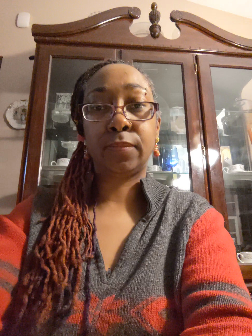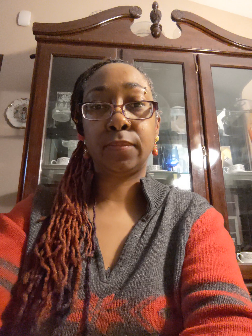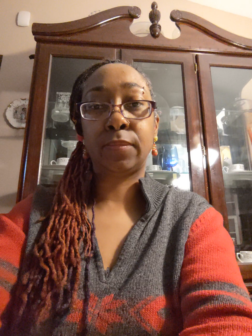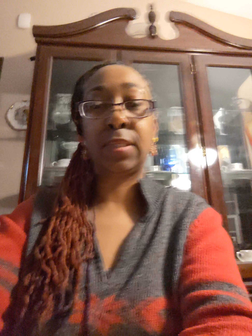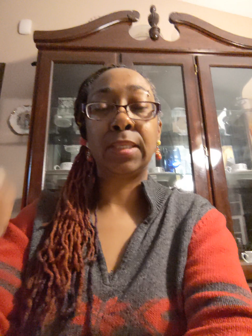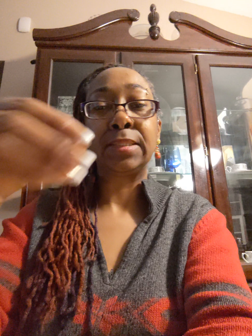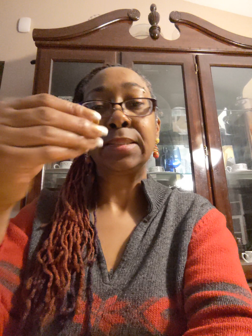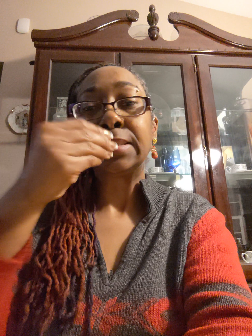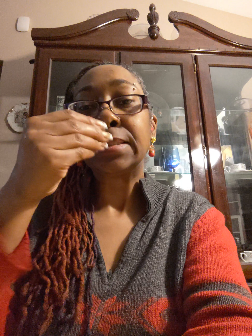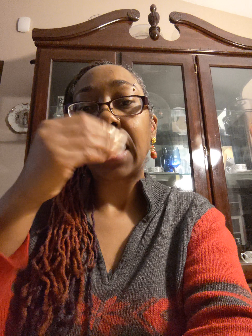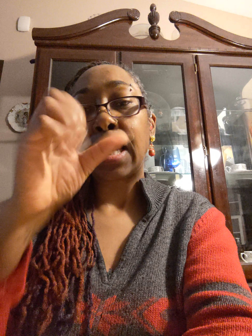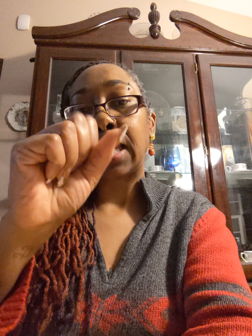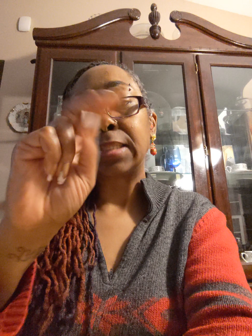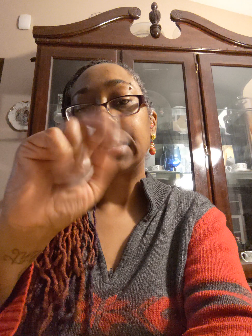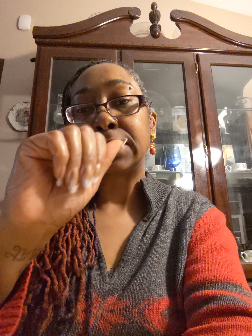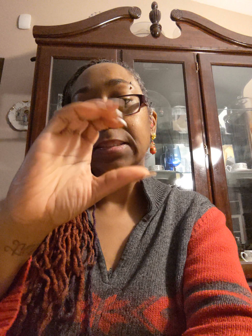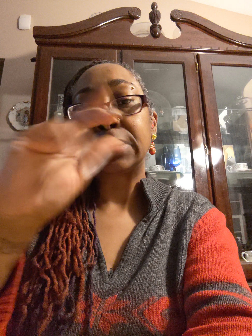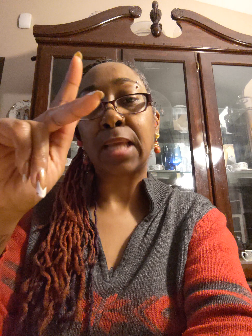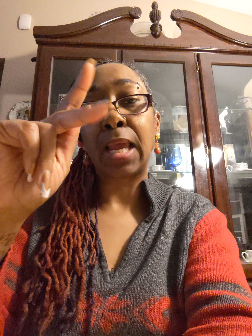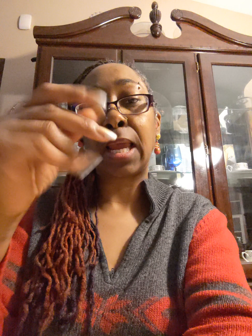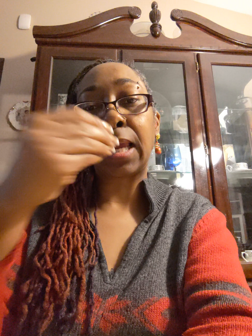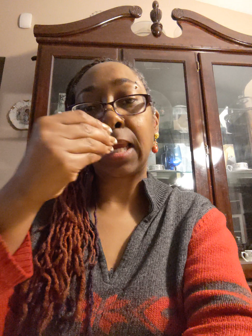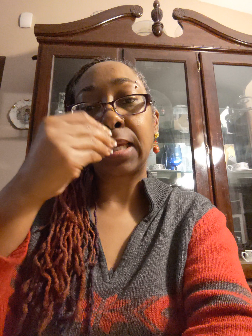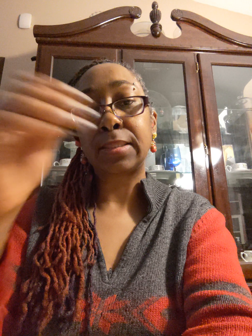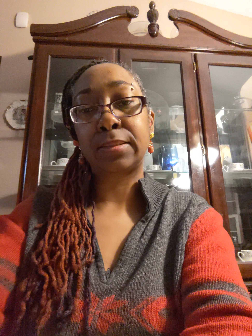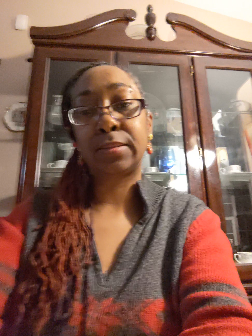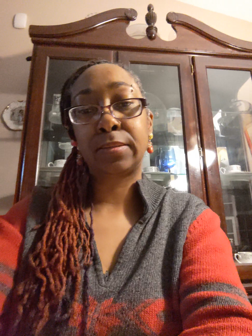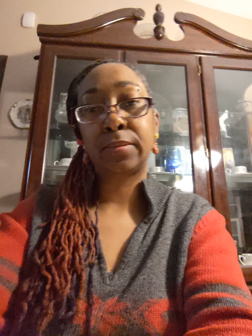snack